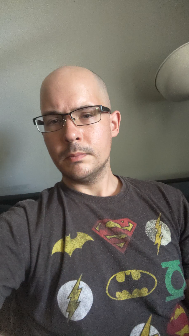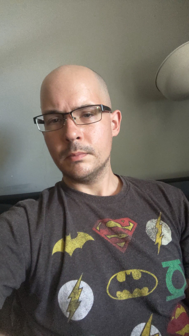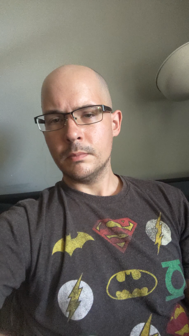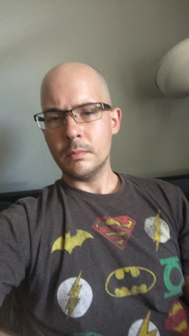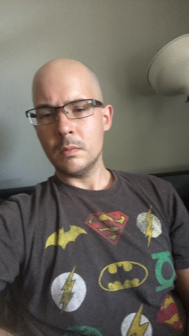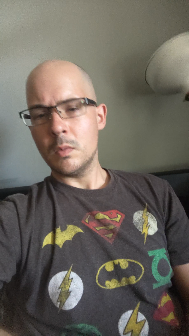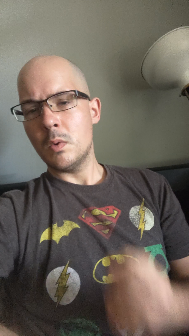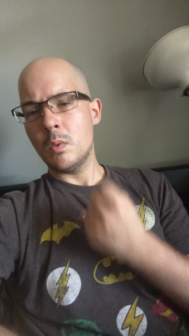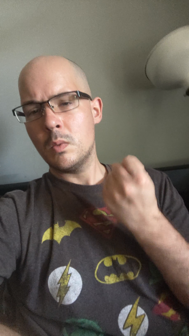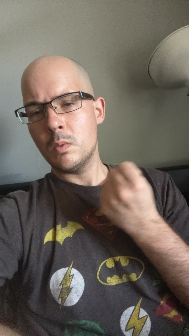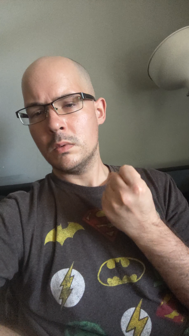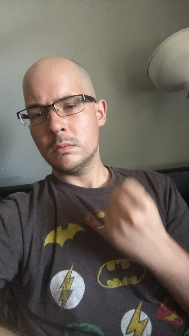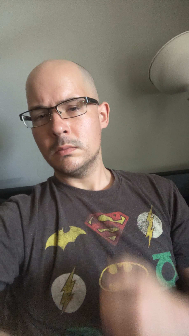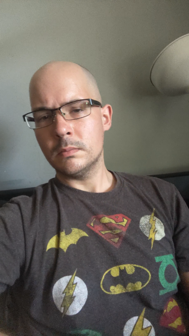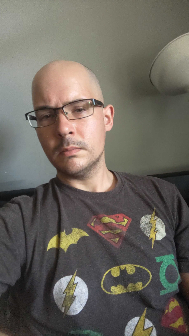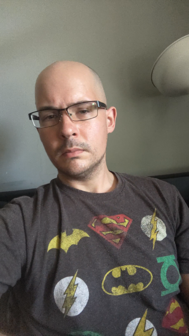hold